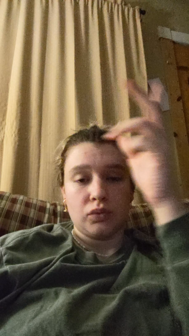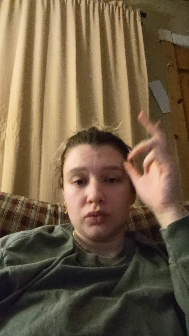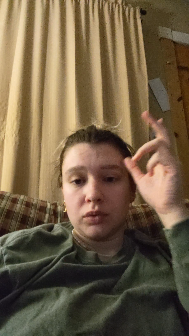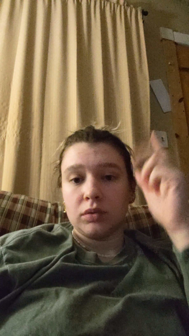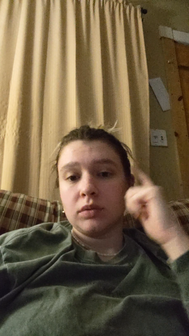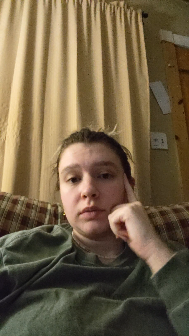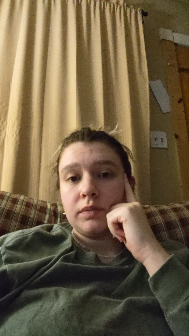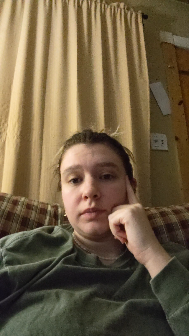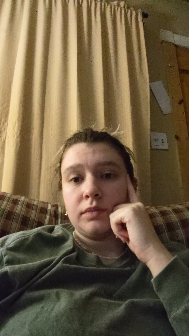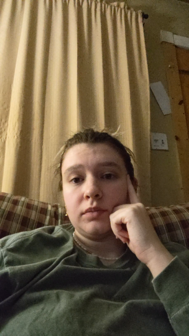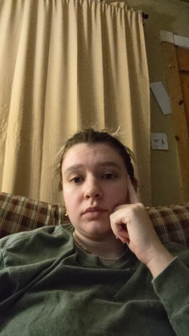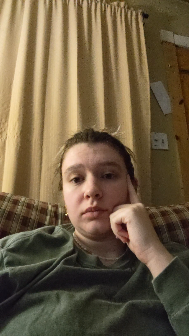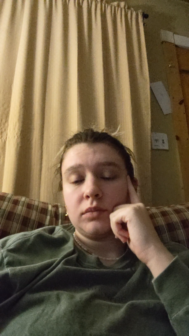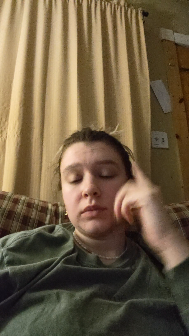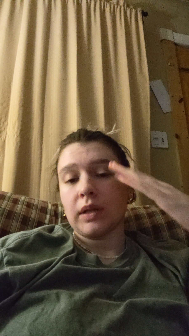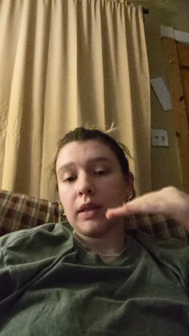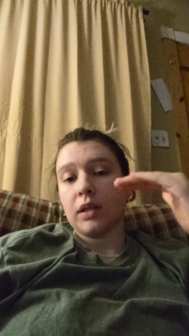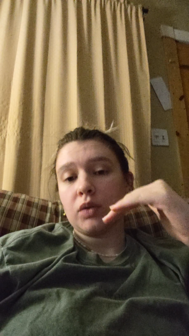little